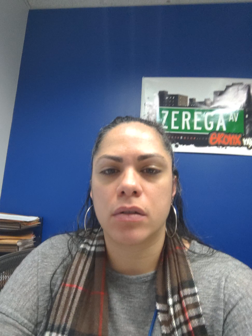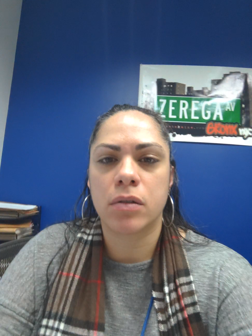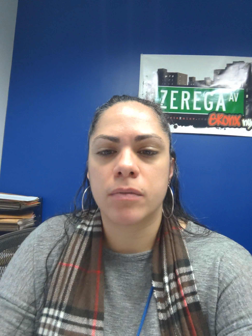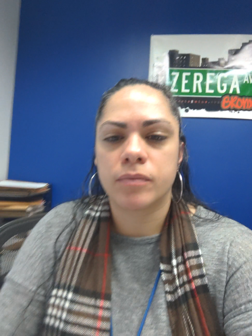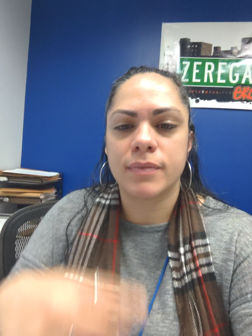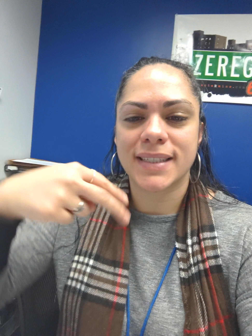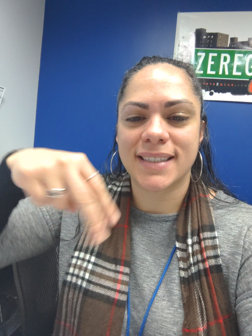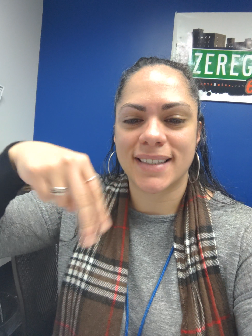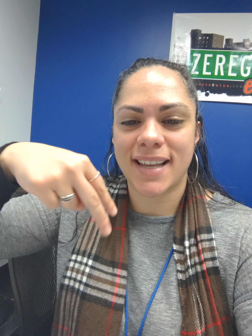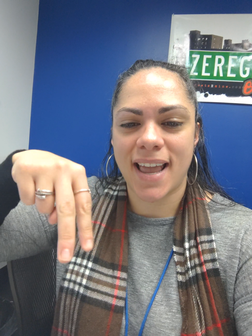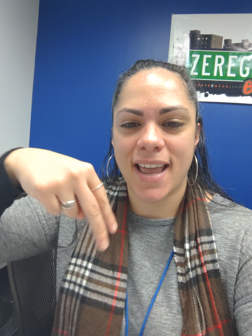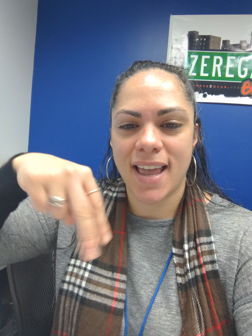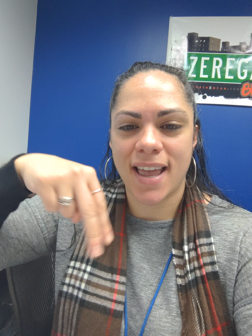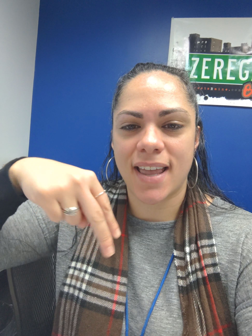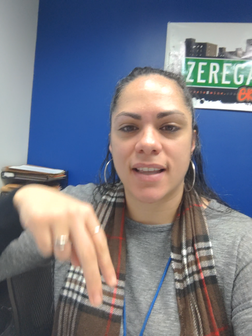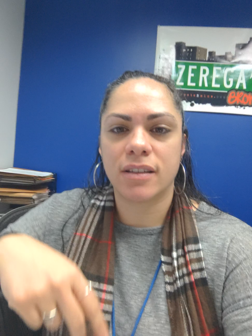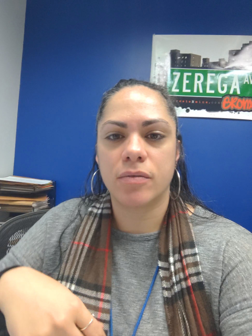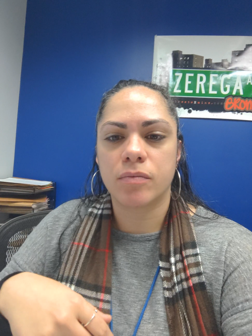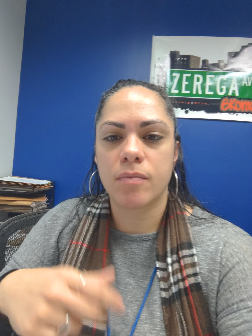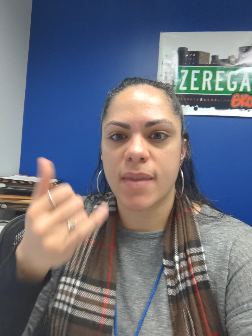dance